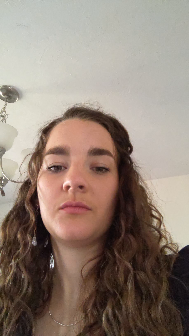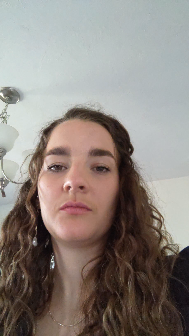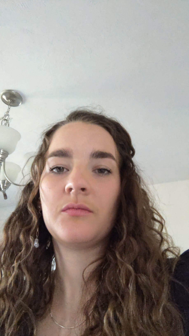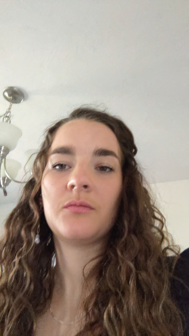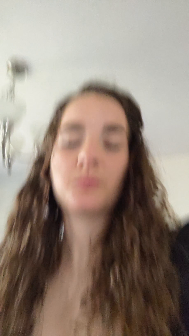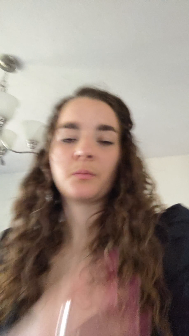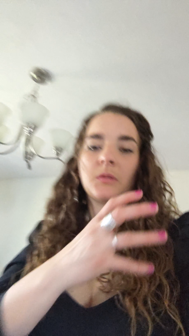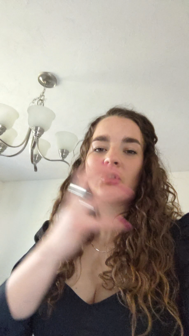much